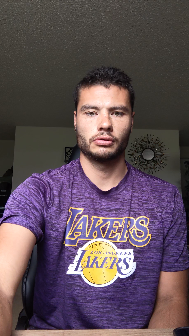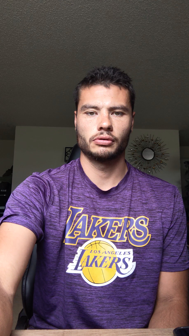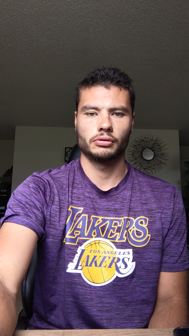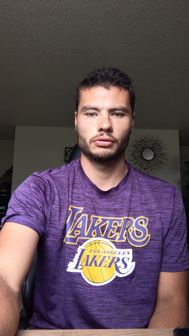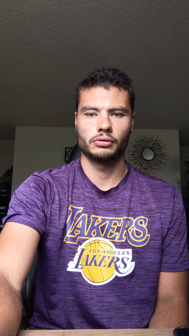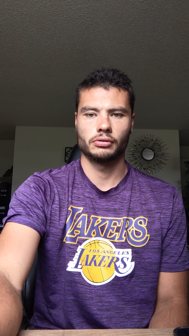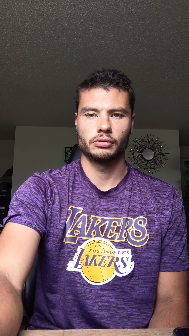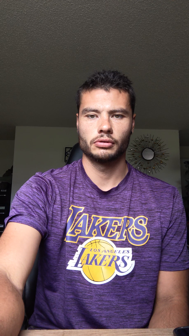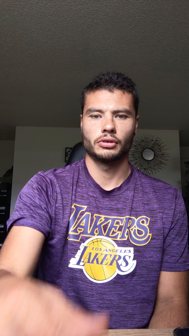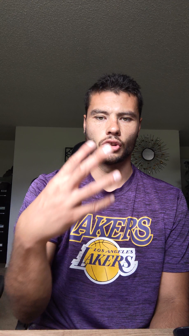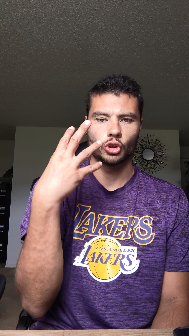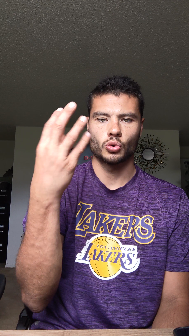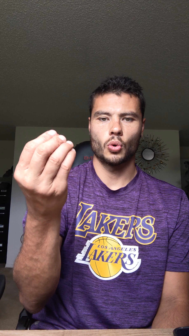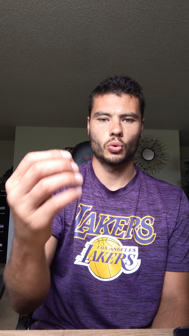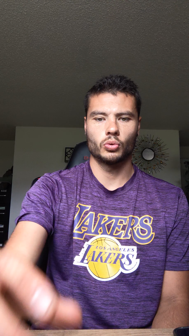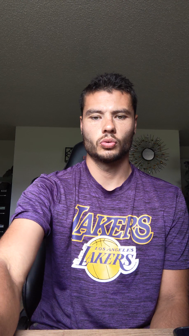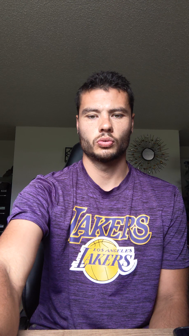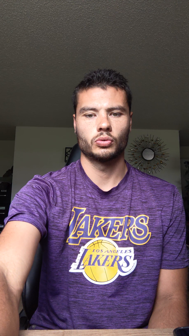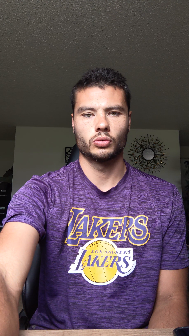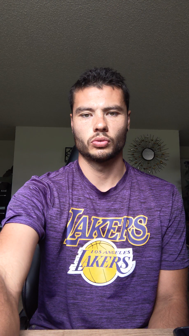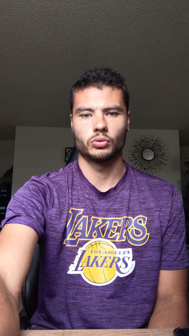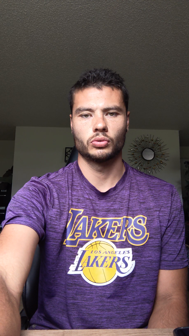got to